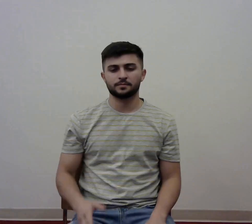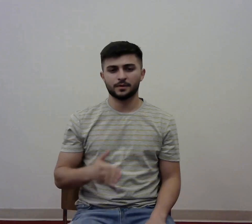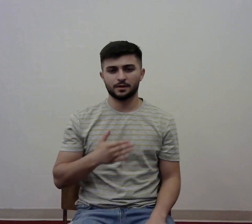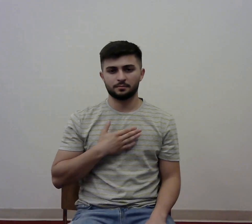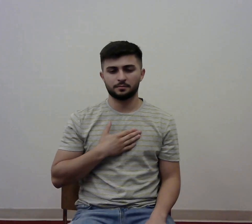biz